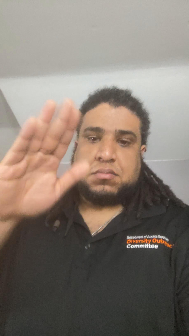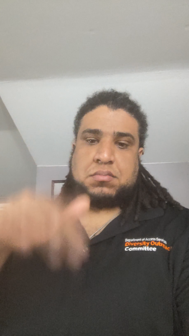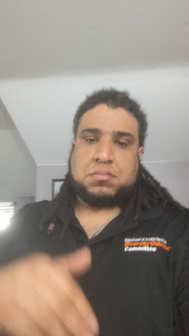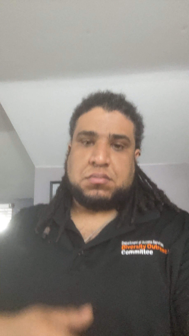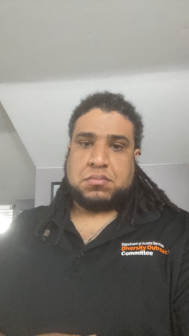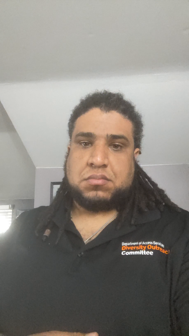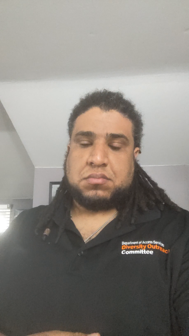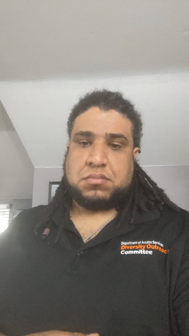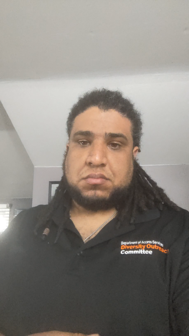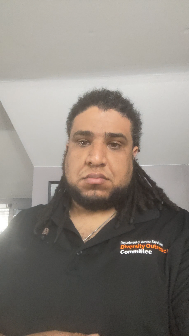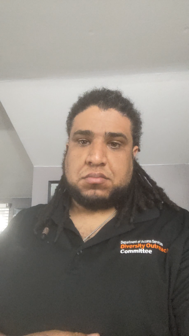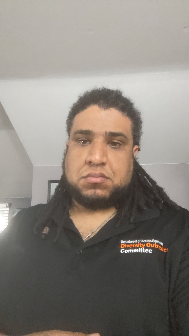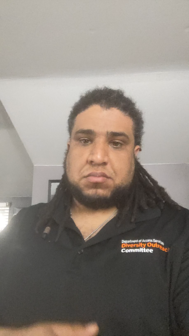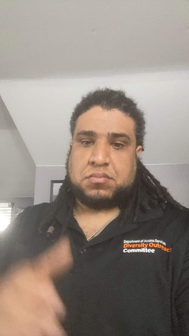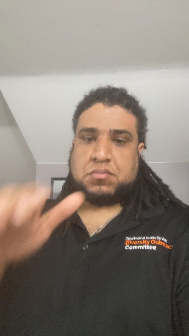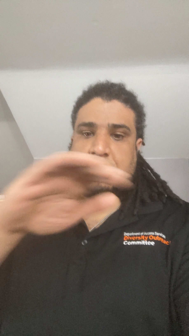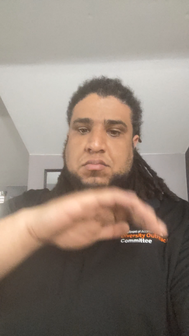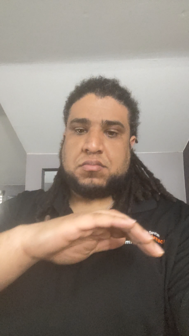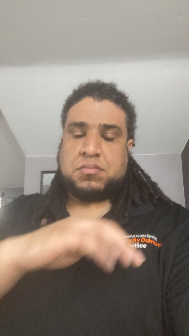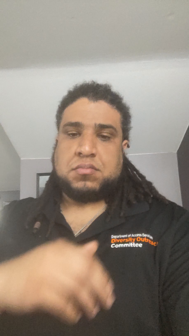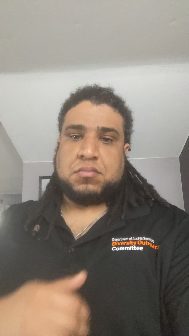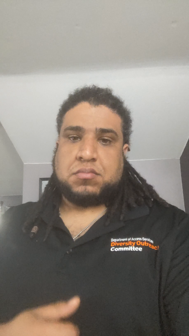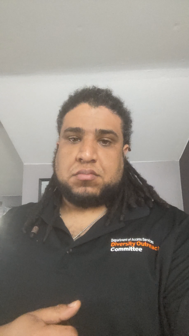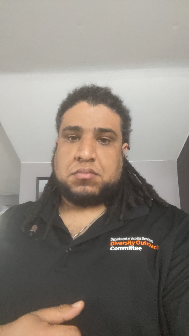cover